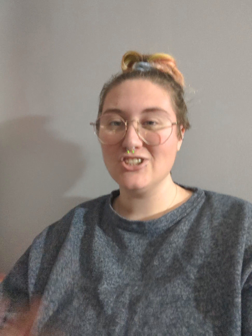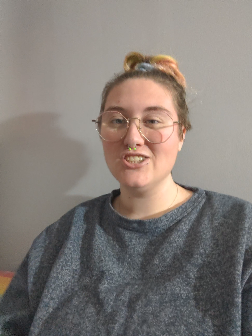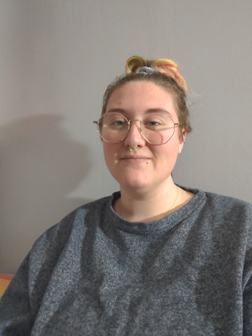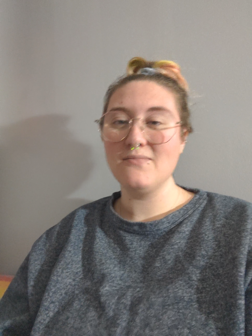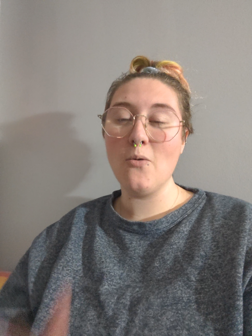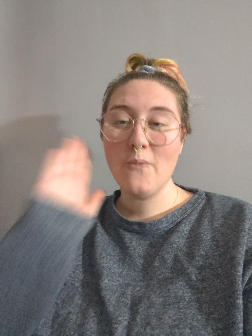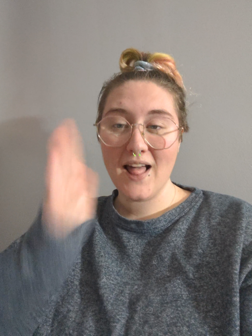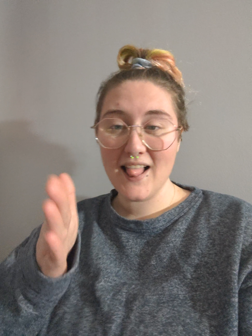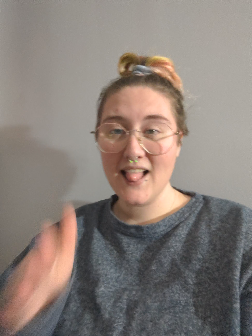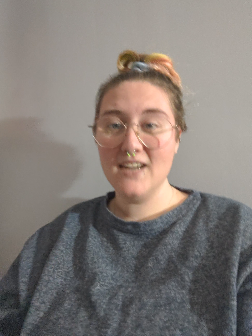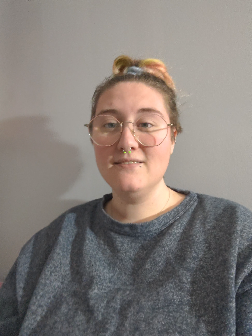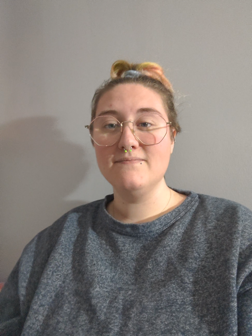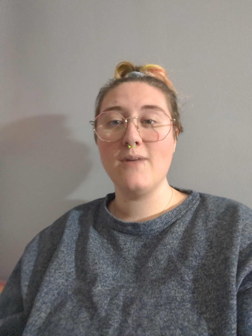will